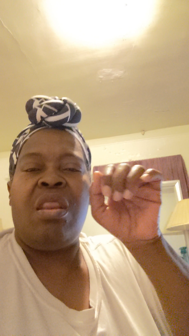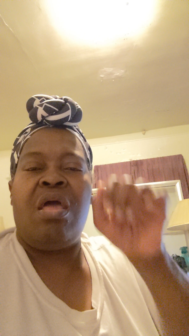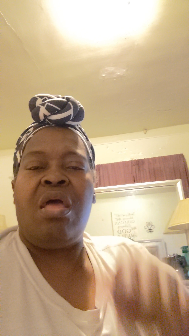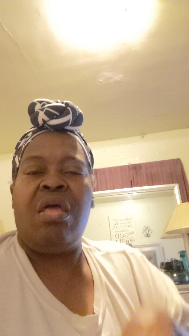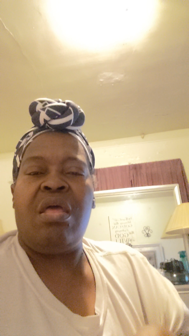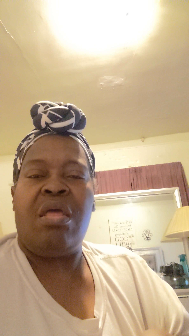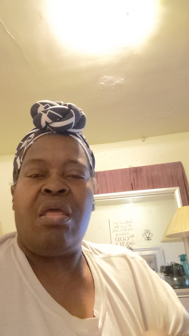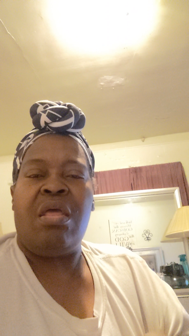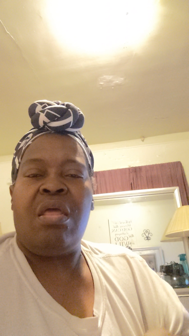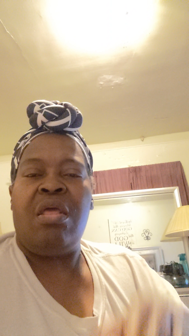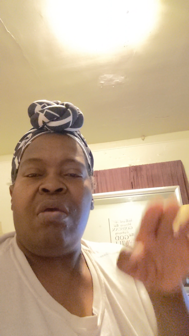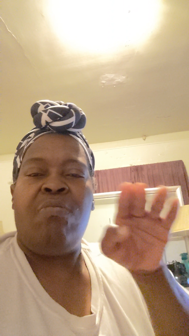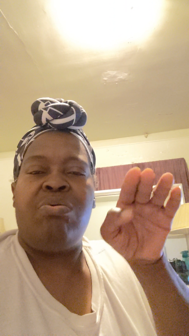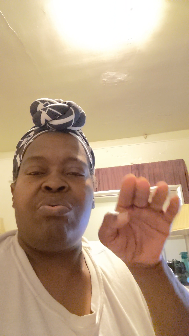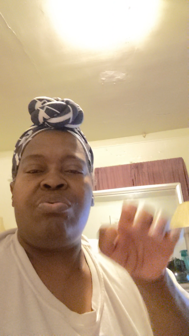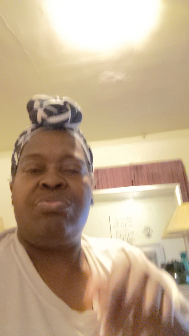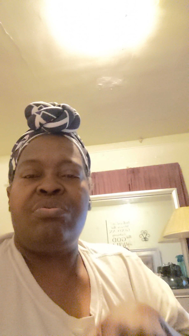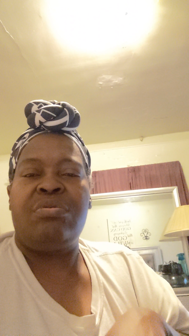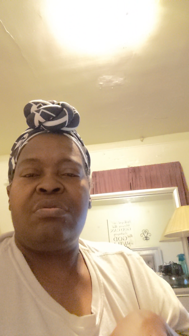boots